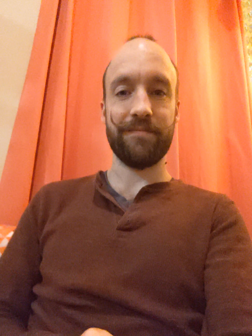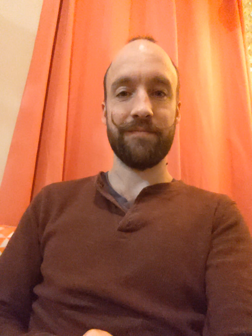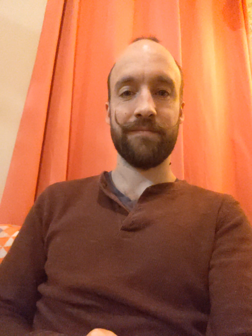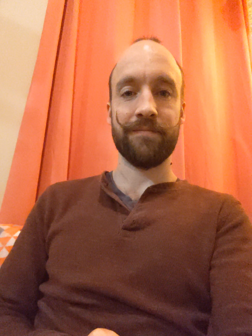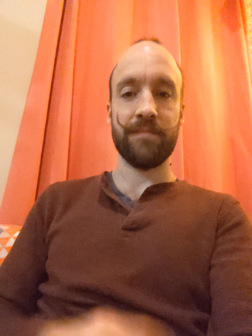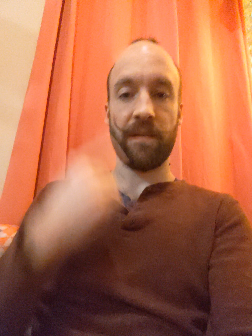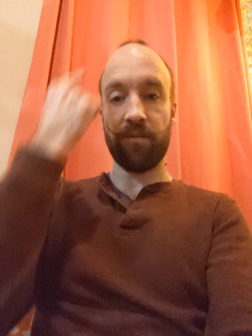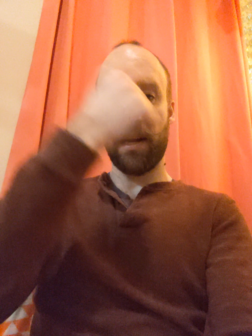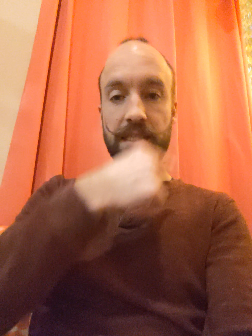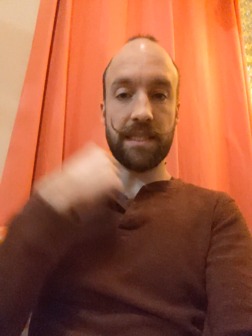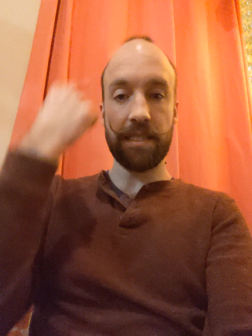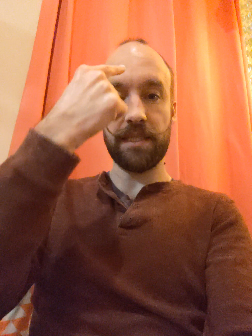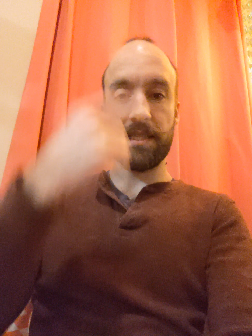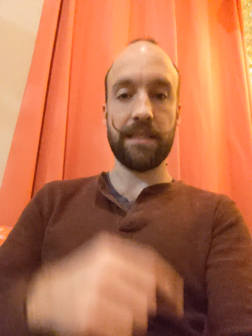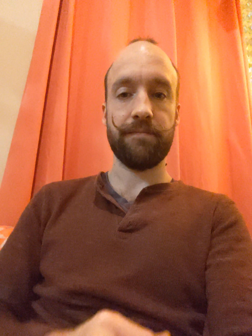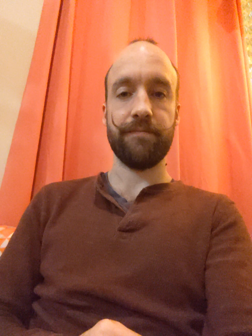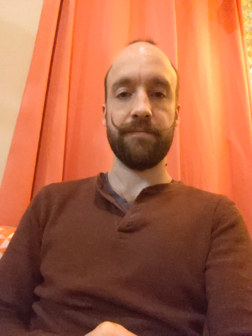face